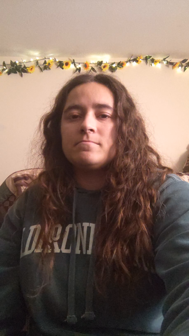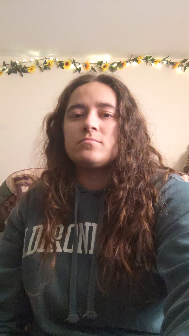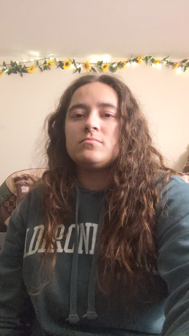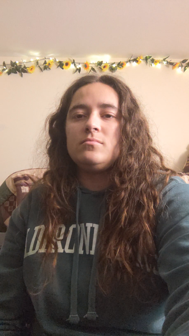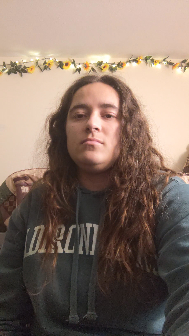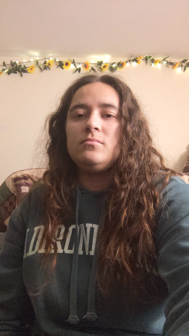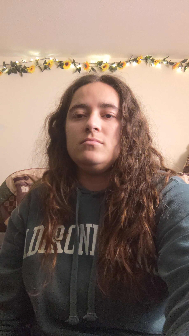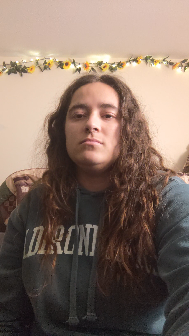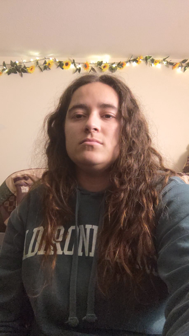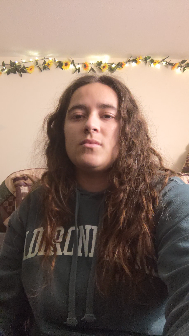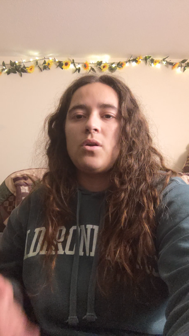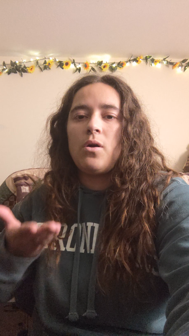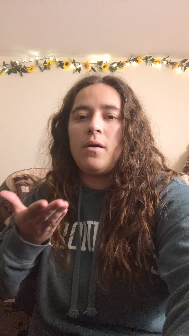oven